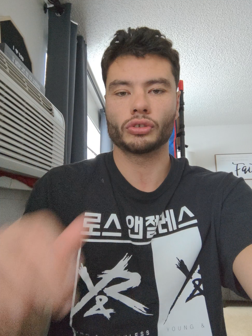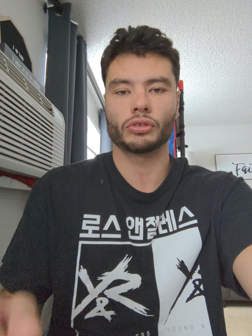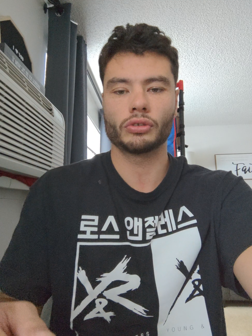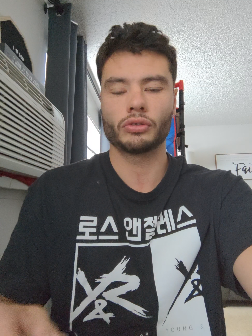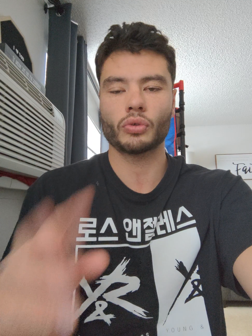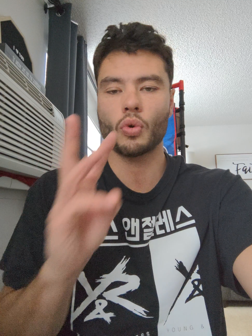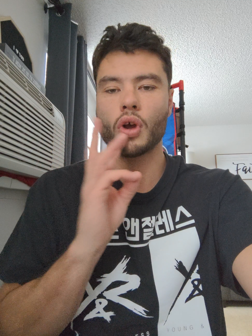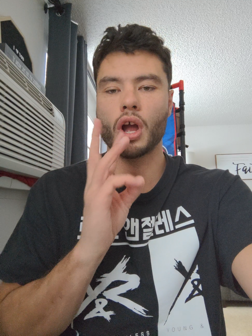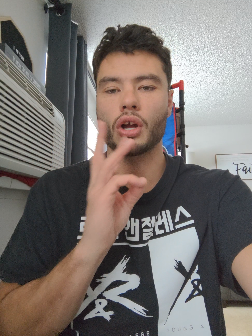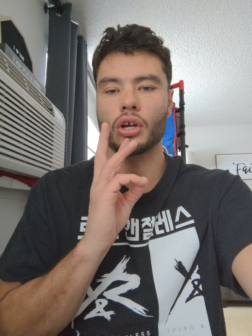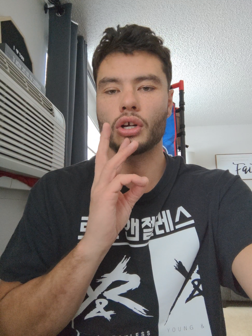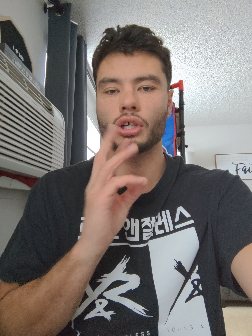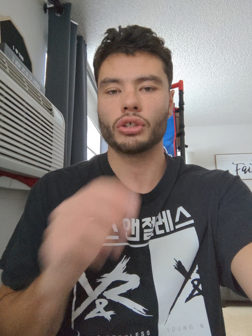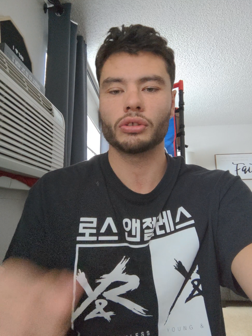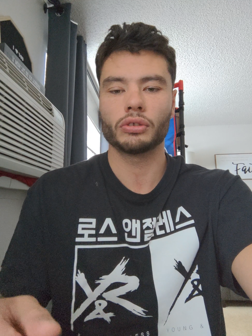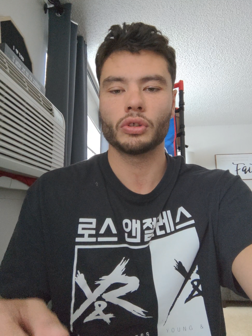water